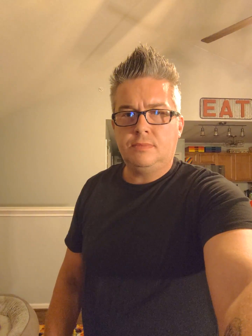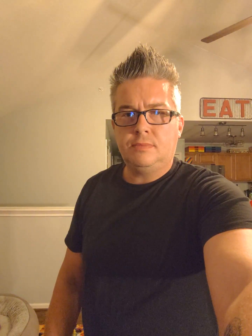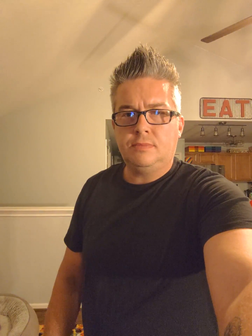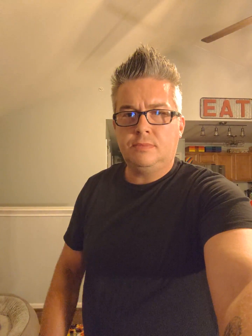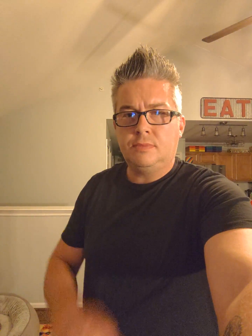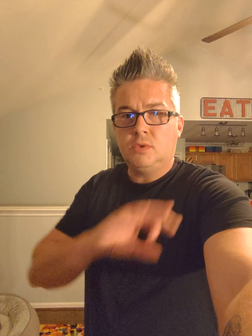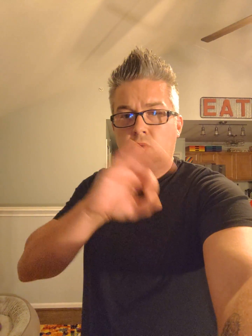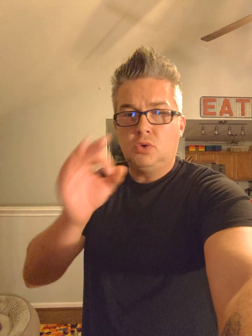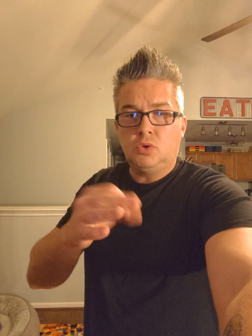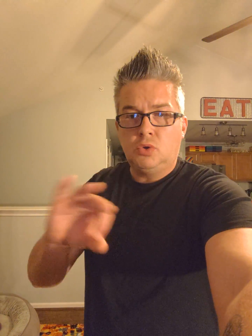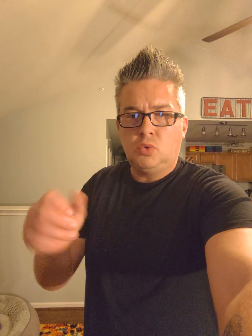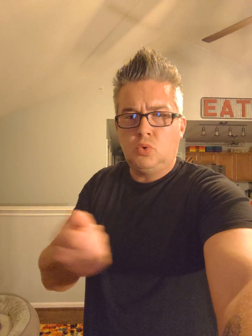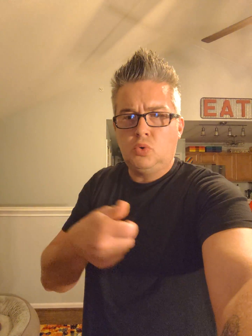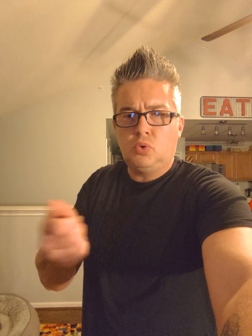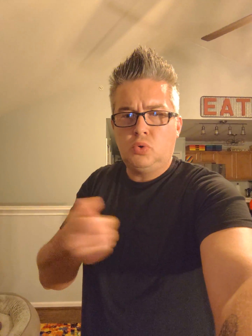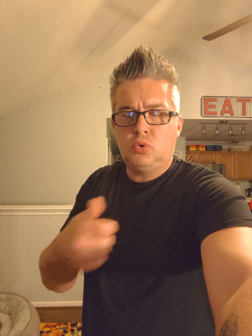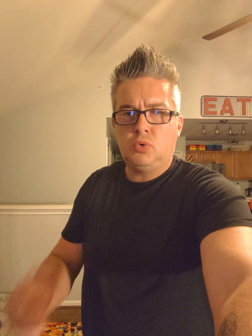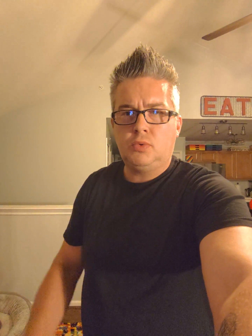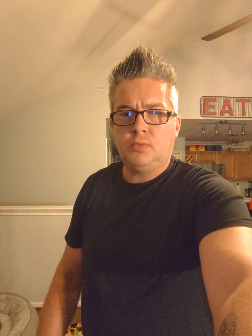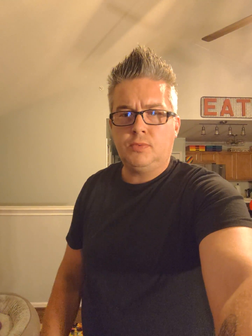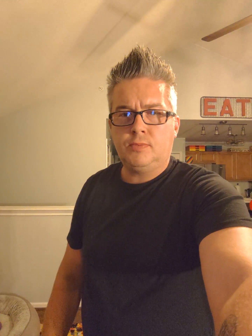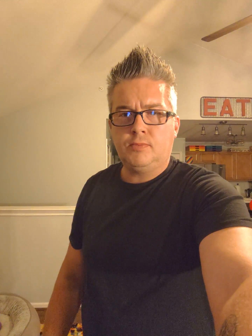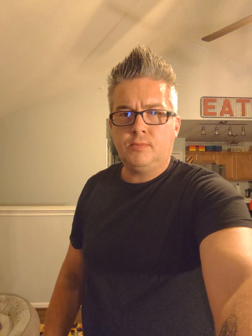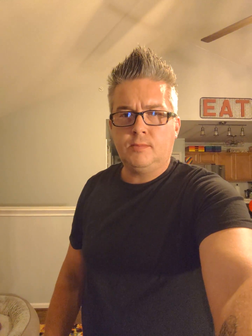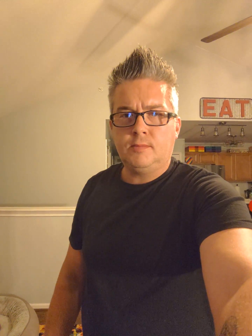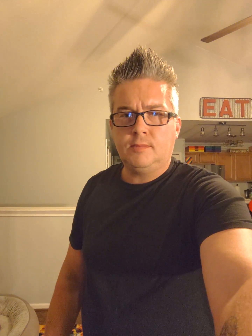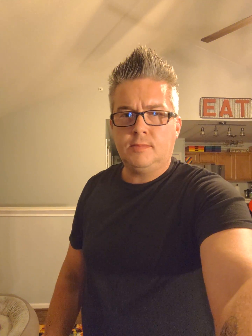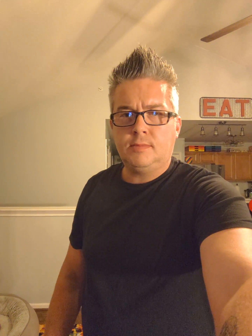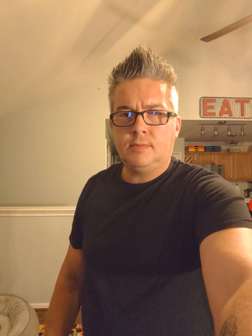hose